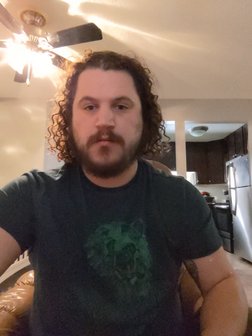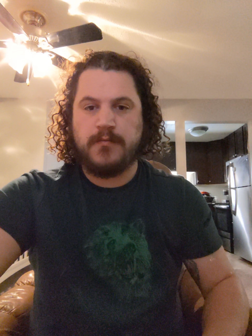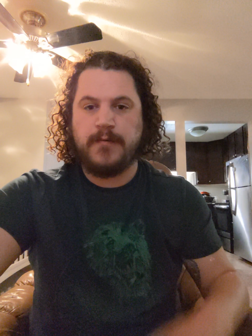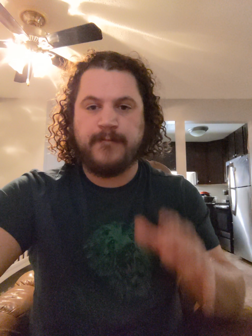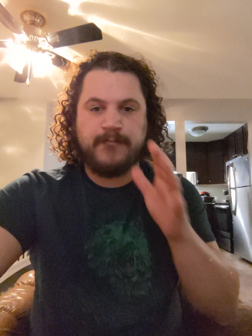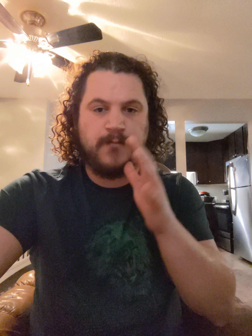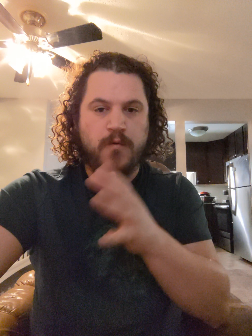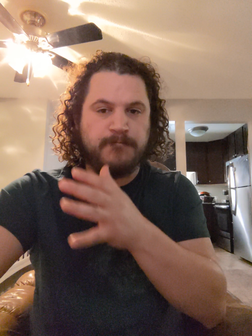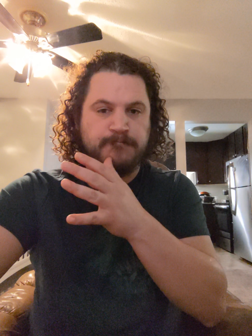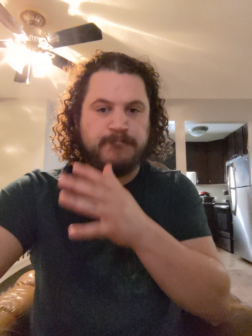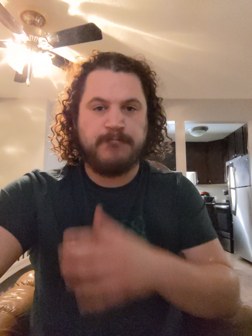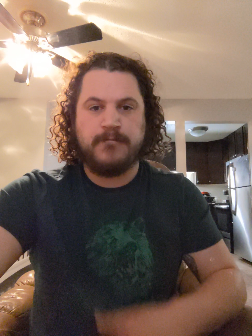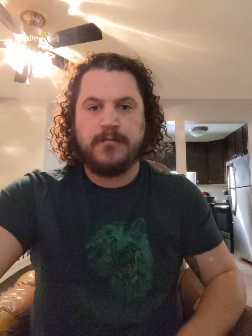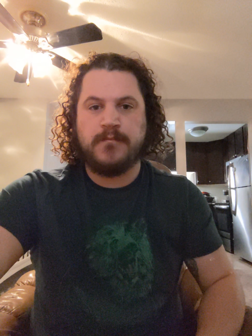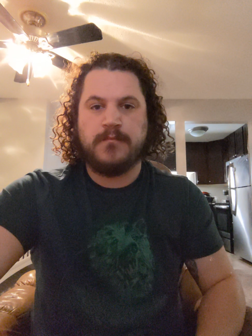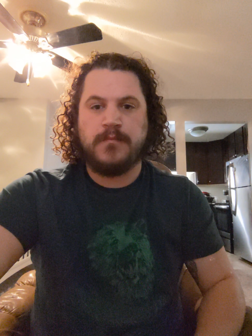farm